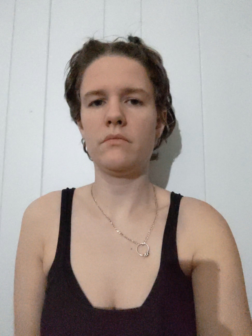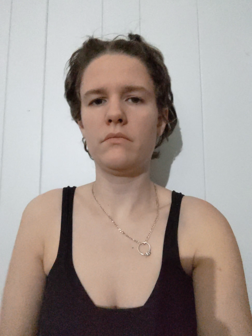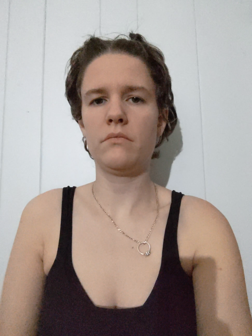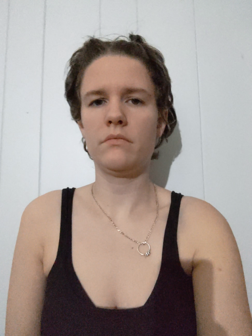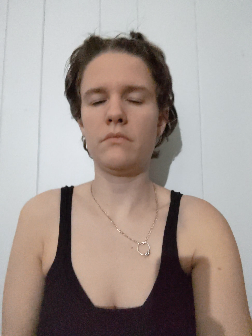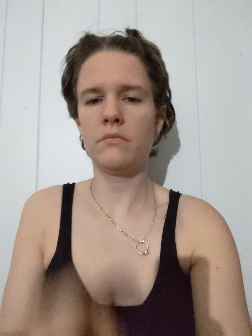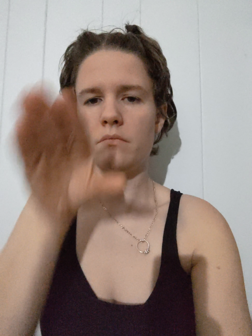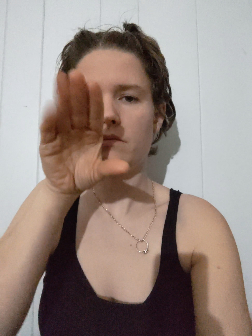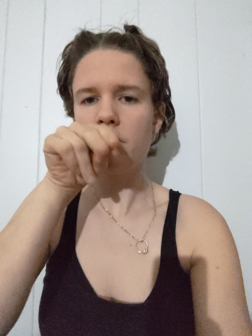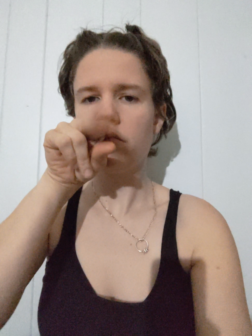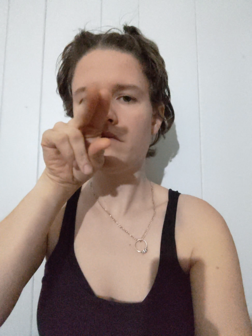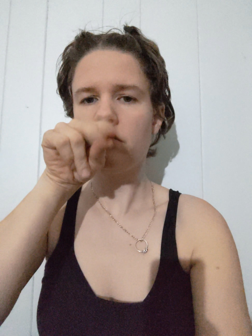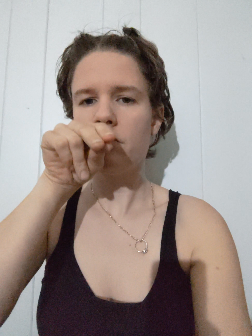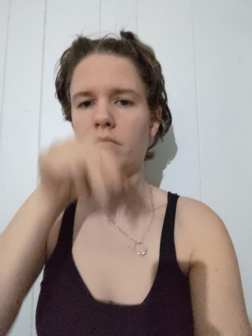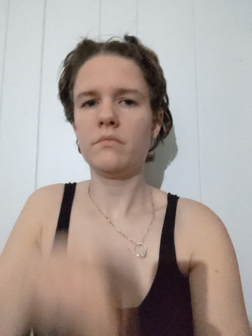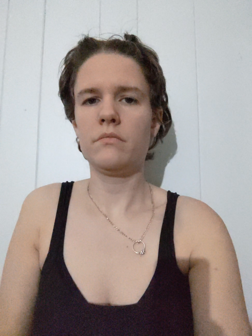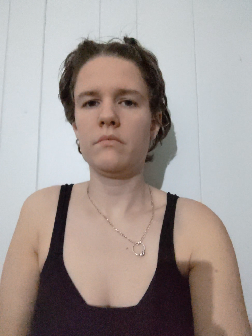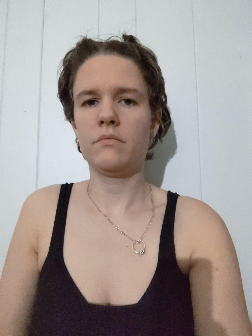duck